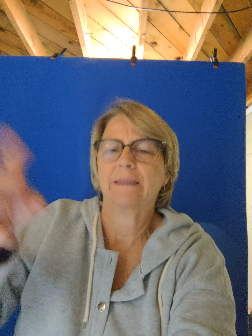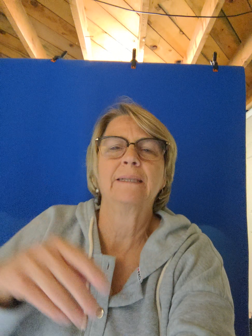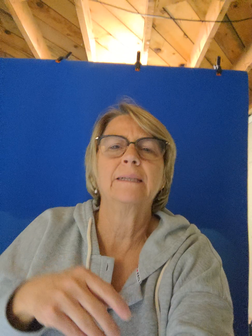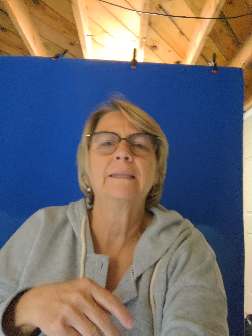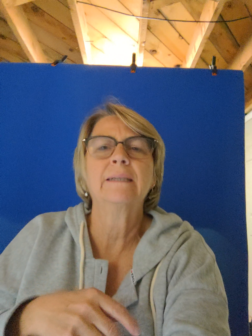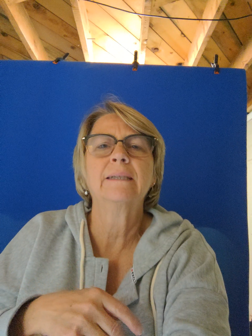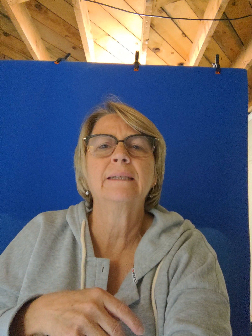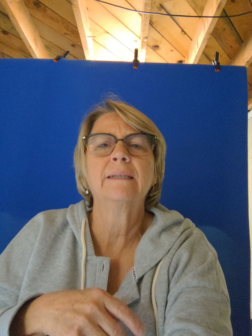pretend